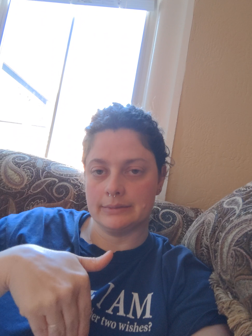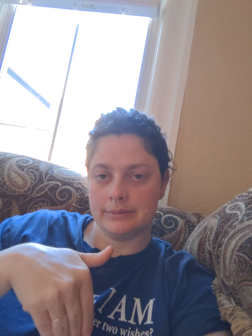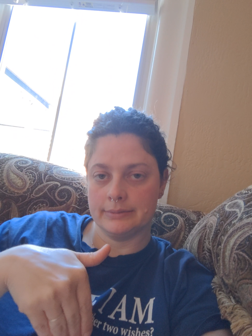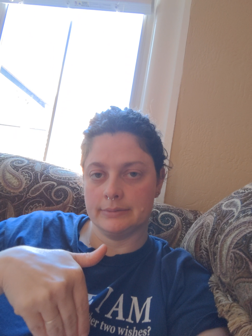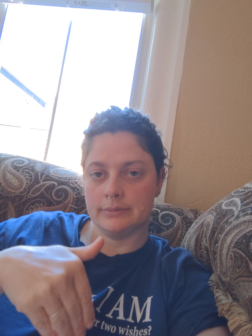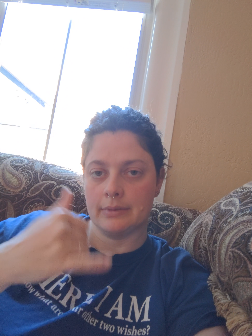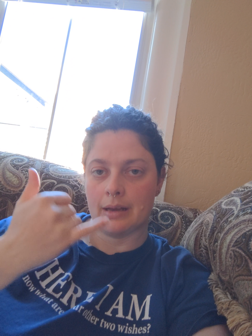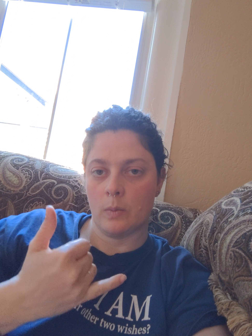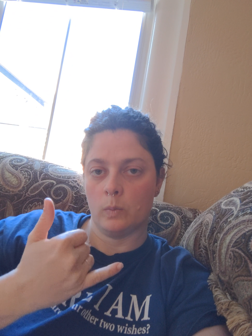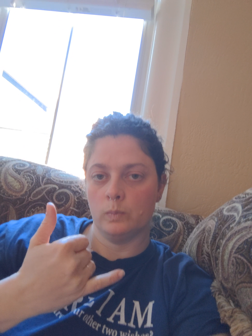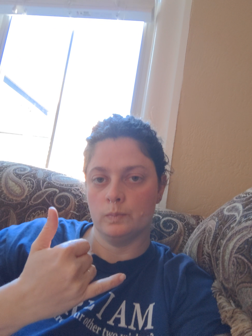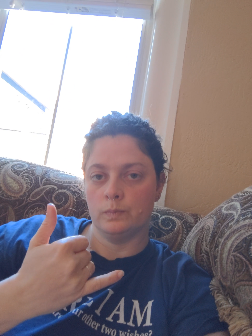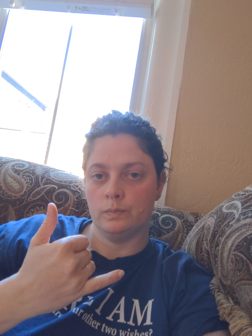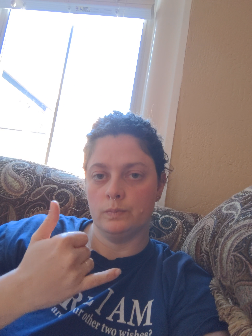now